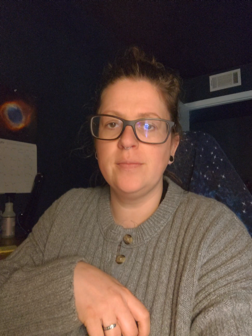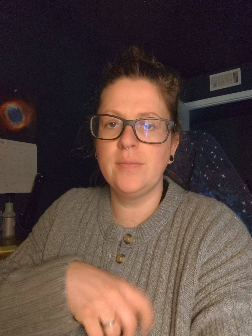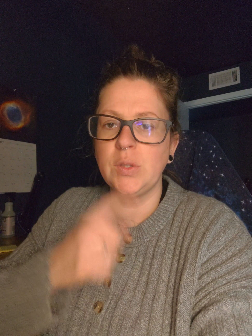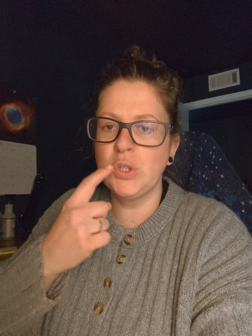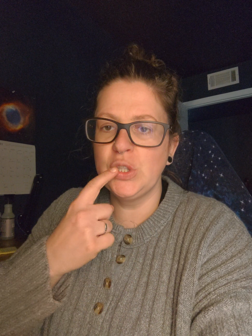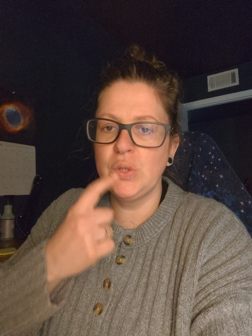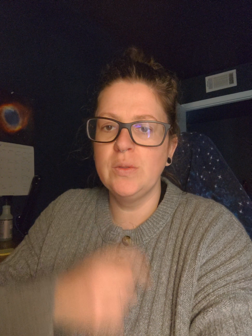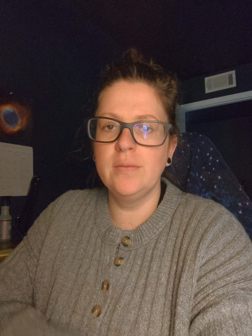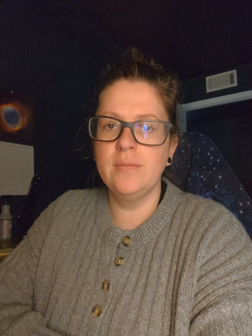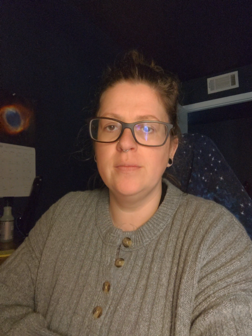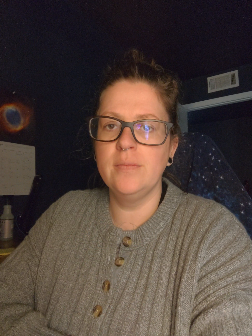tooth